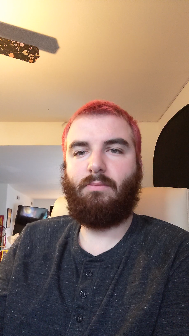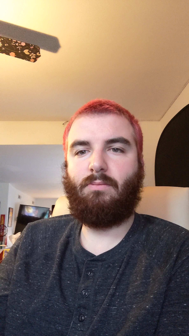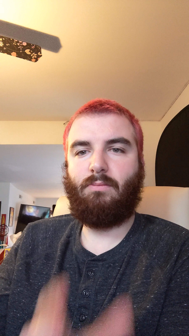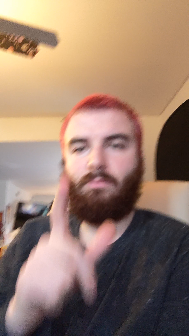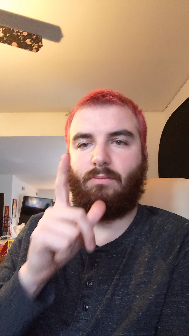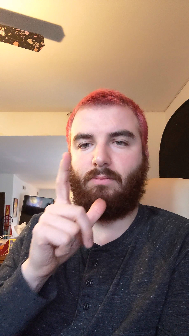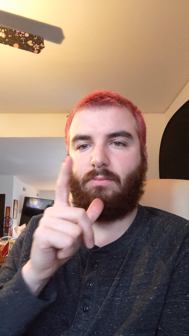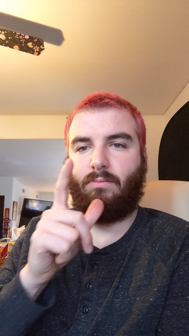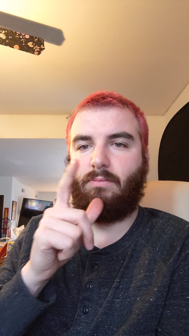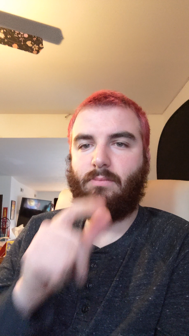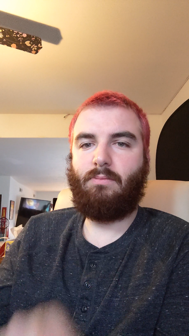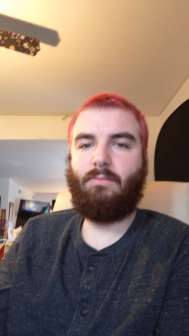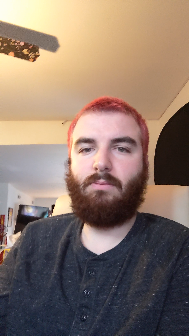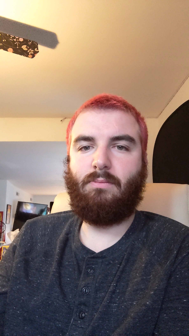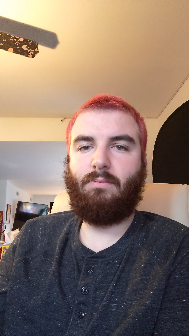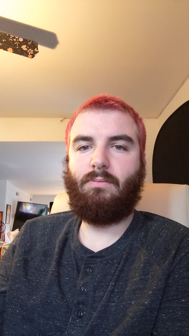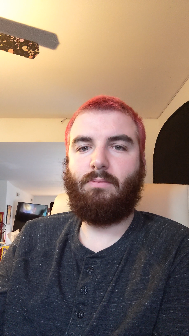lunch